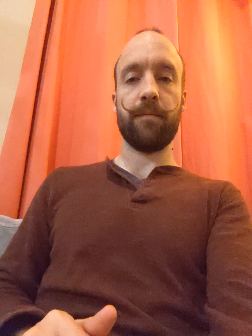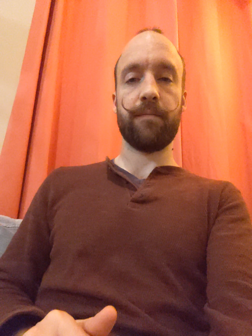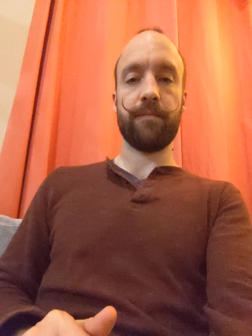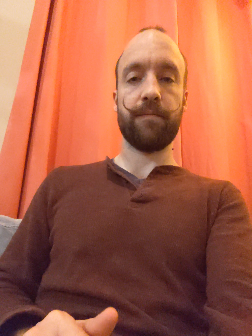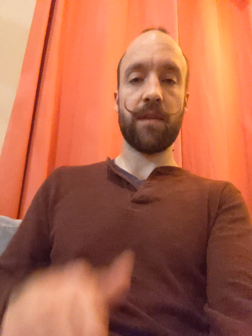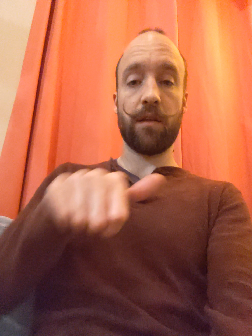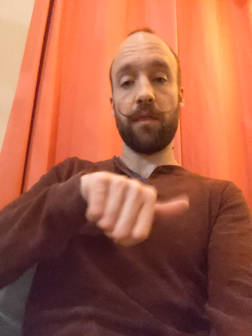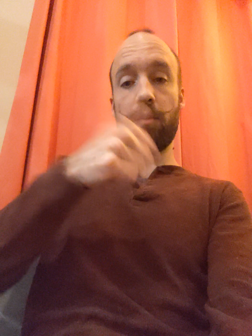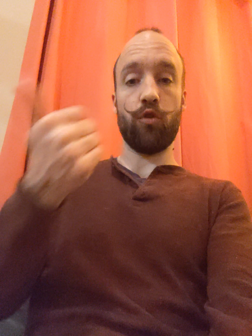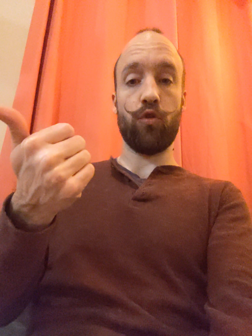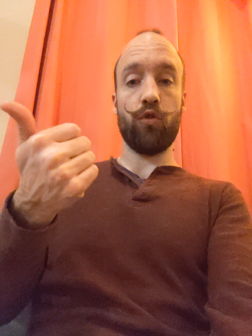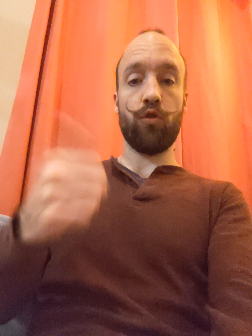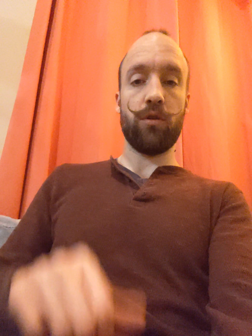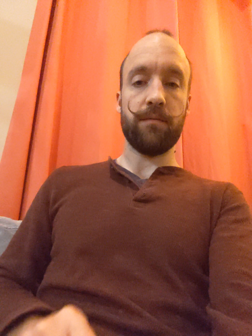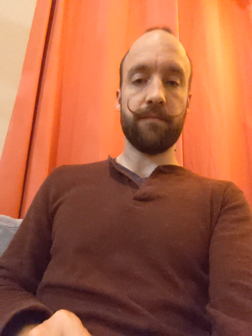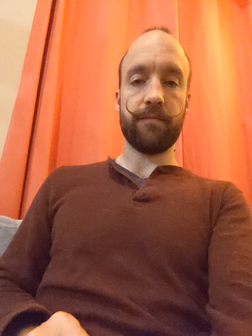another